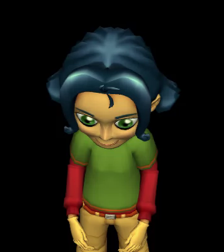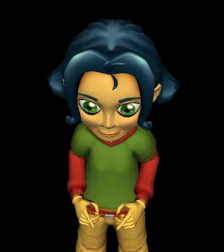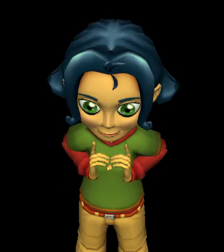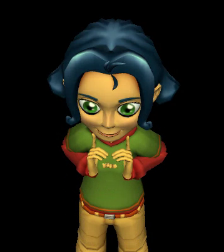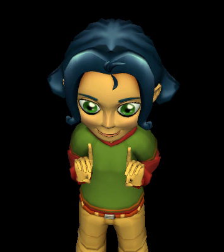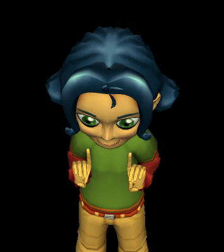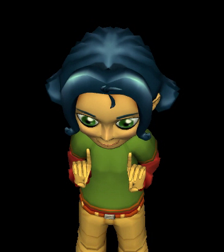ديمقراطية